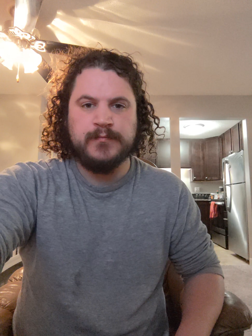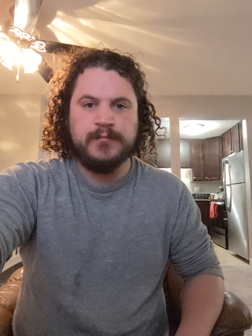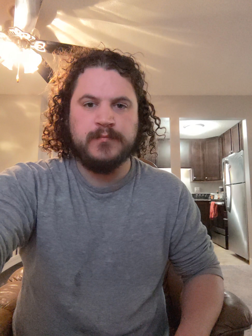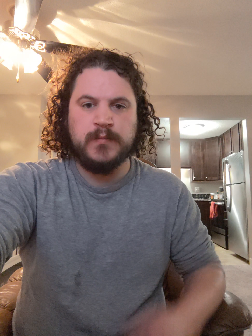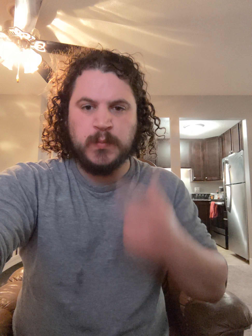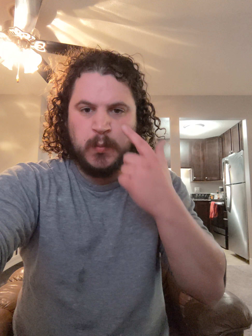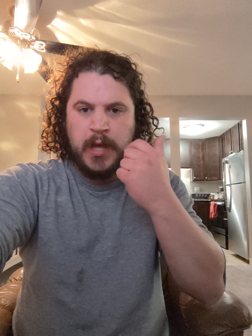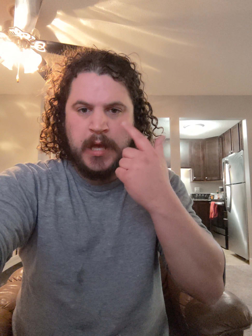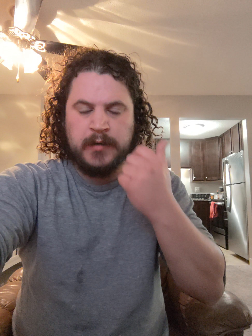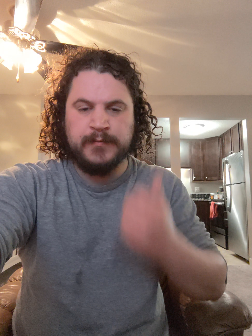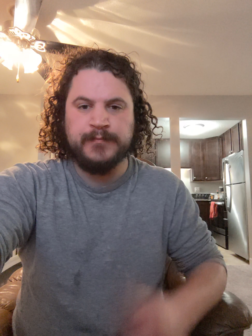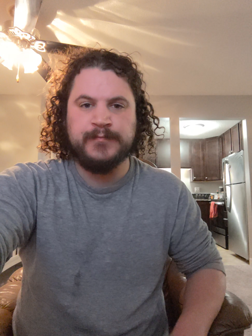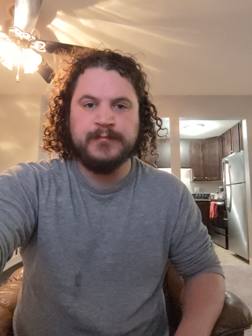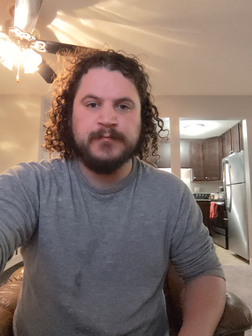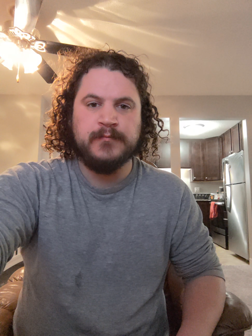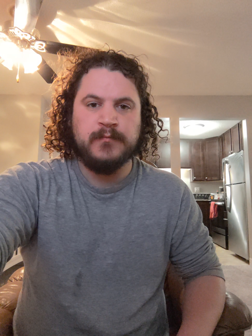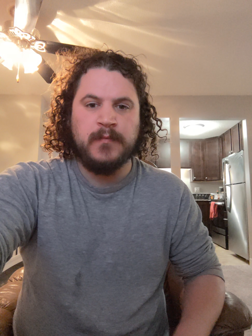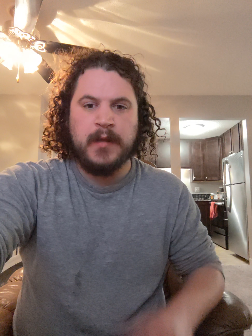cry